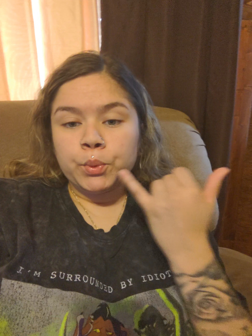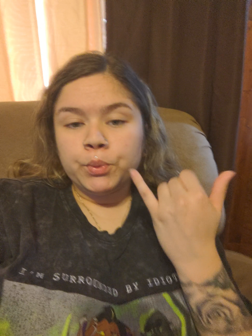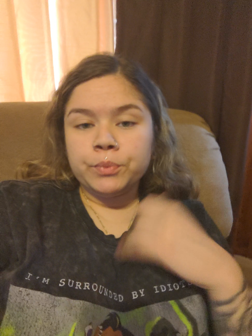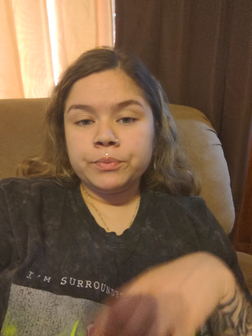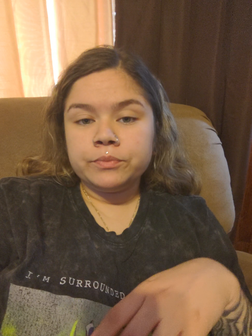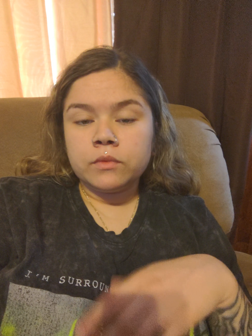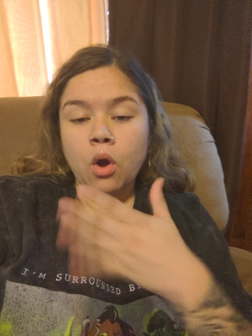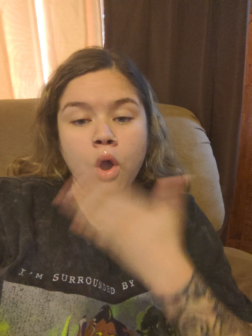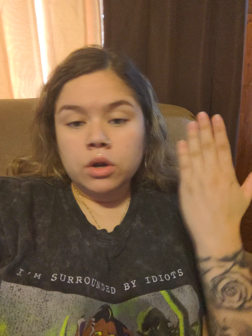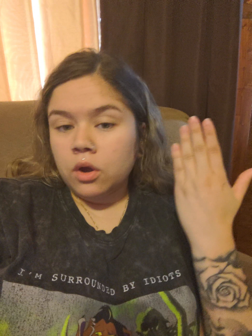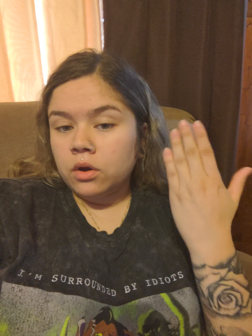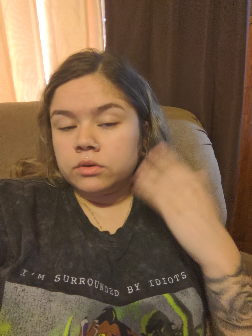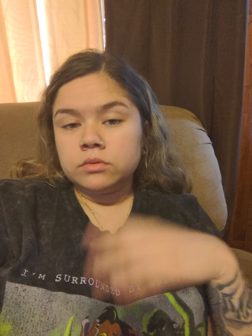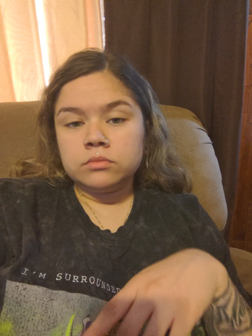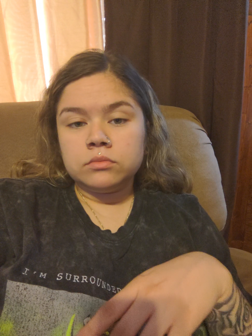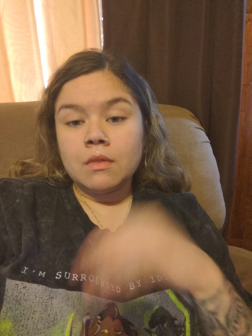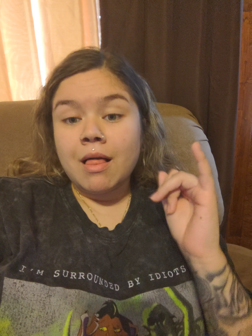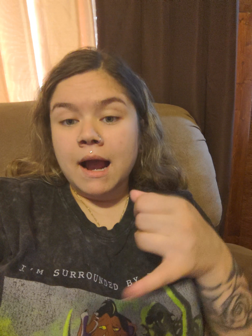all gone